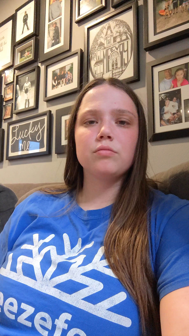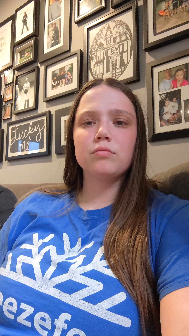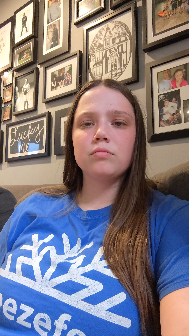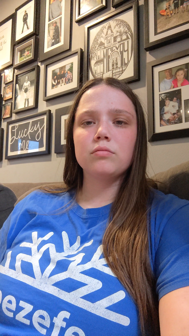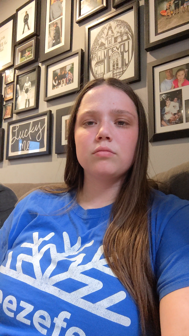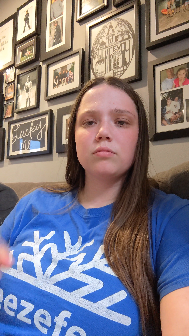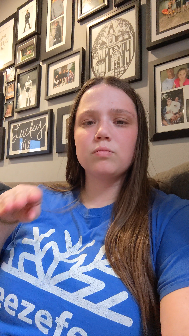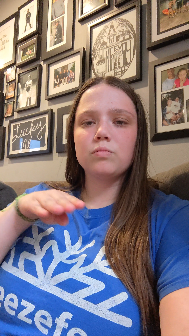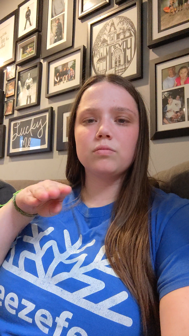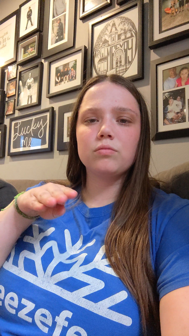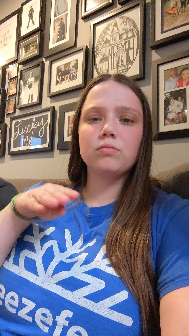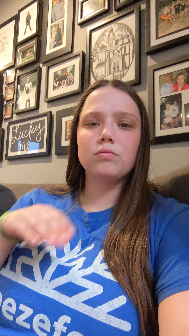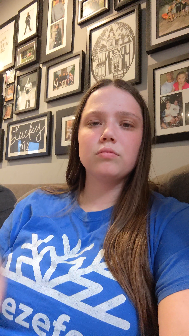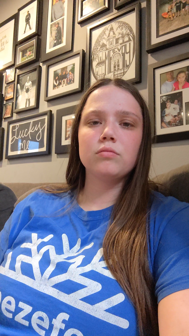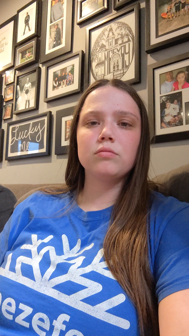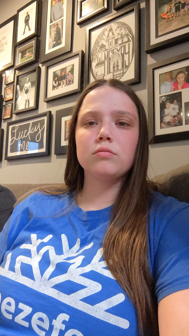boots